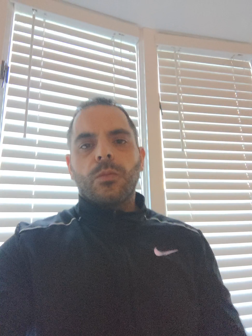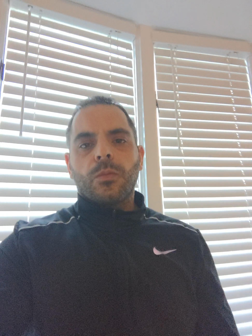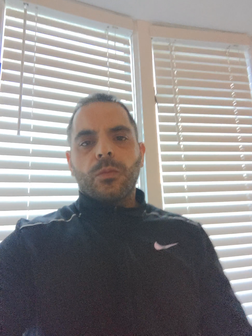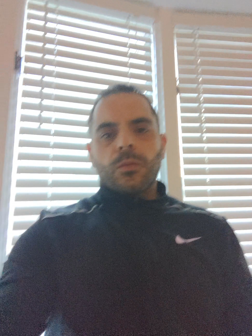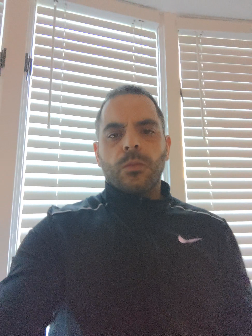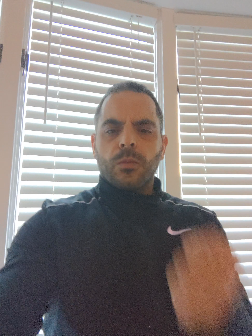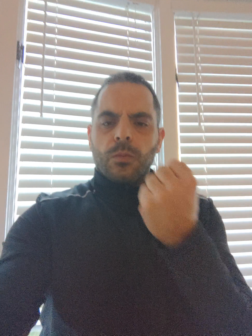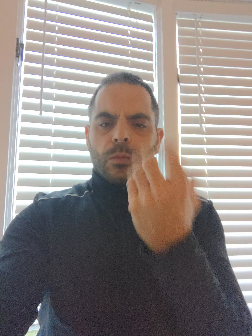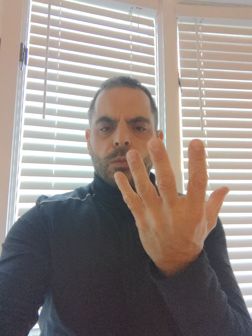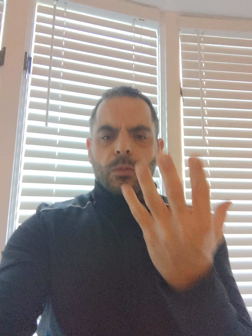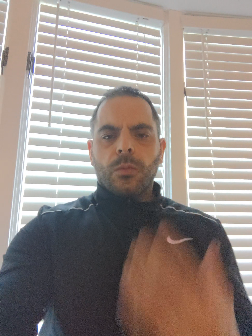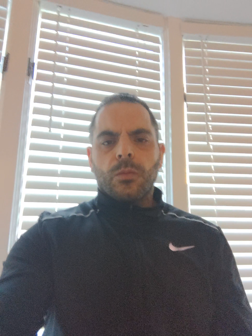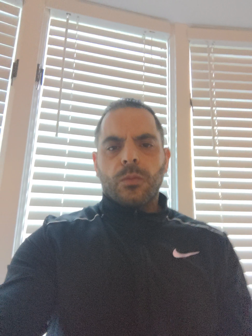many